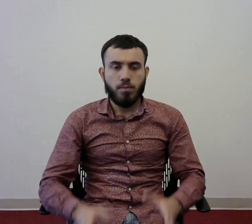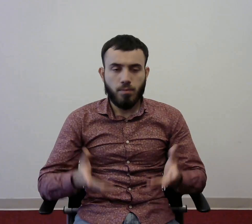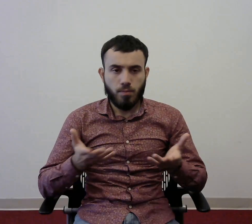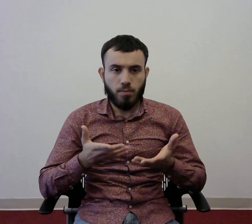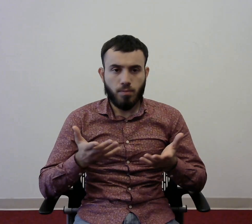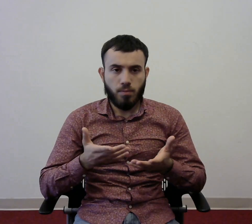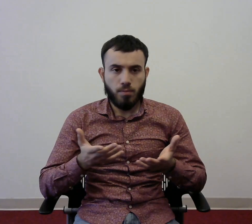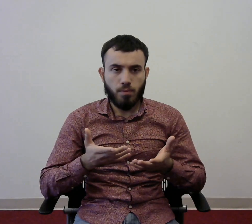hansı